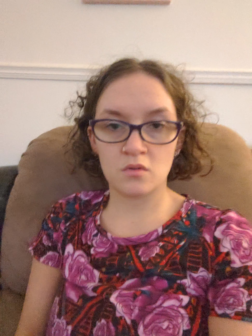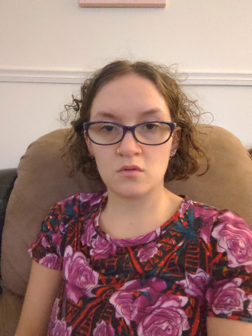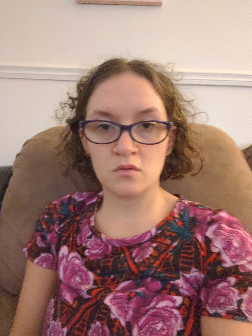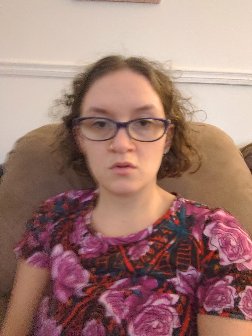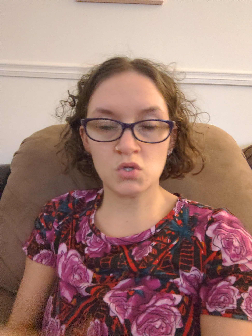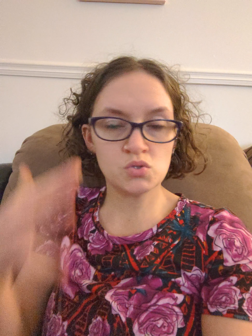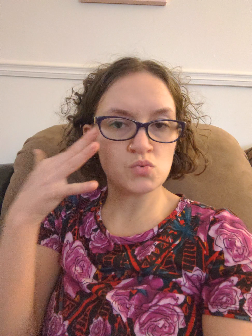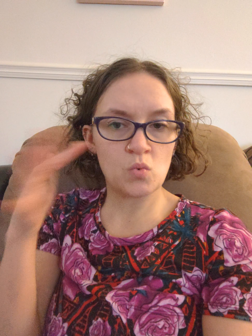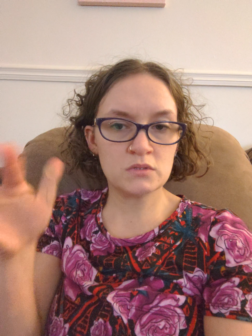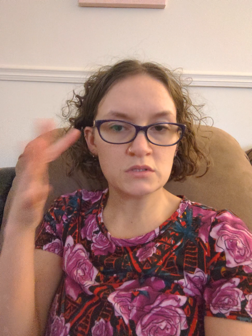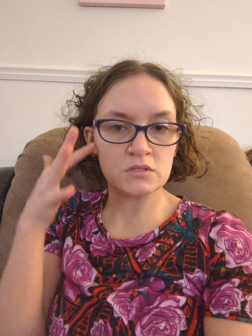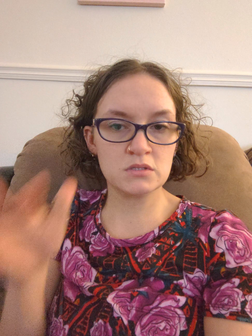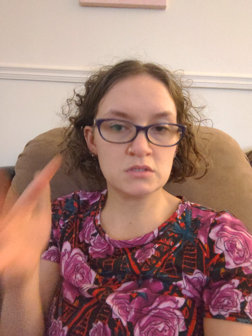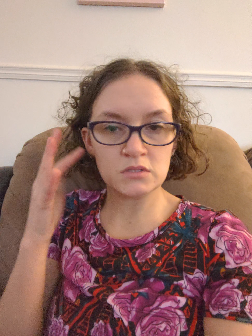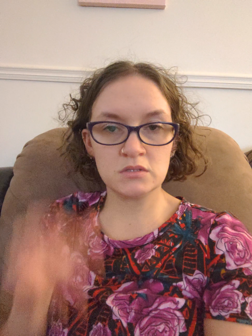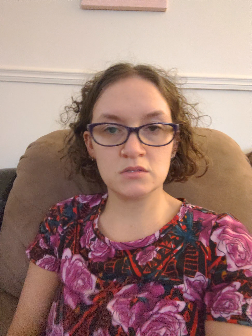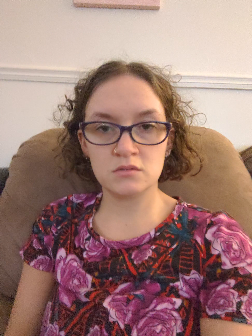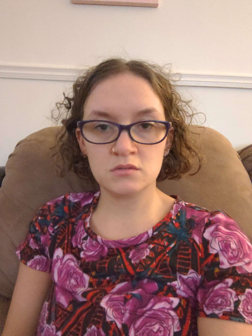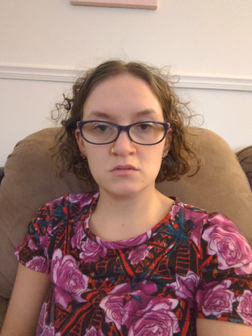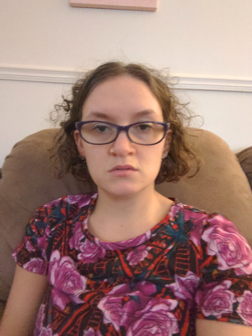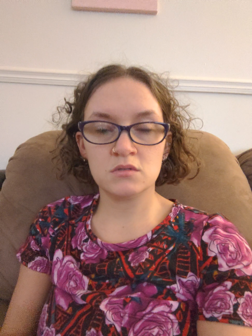noisy